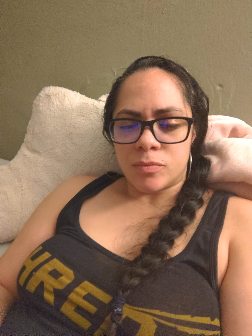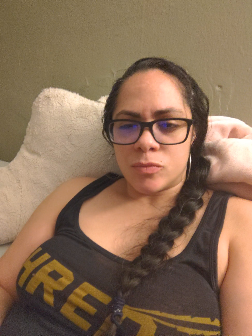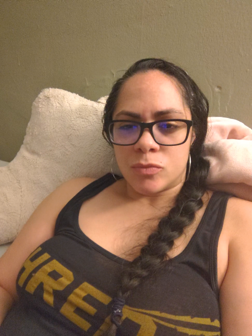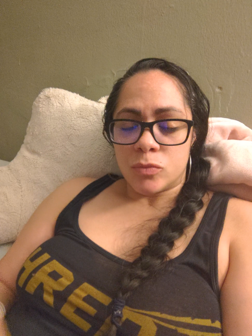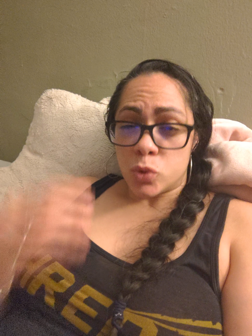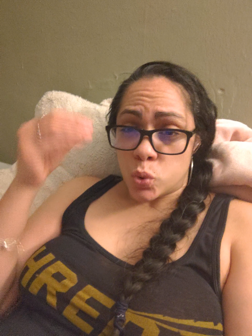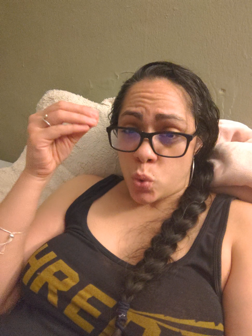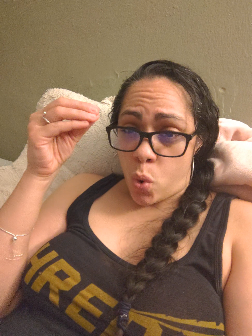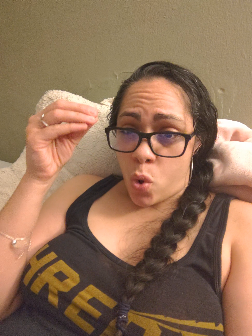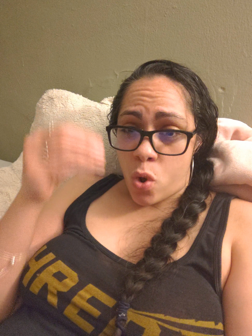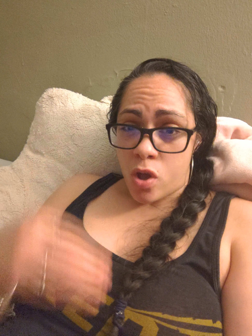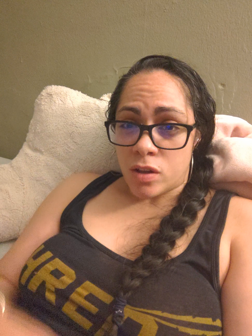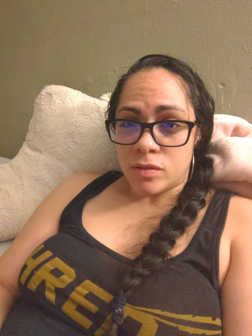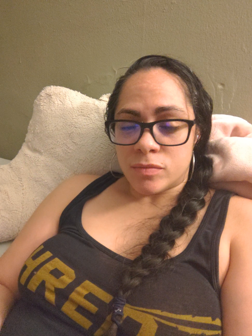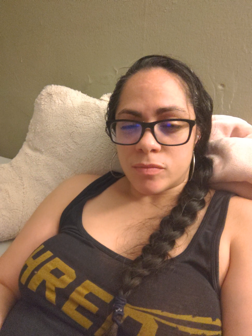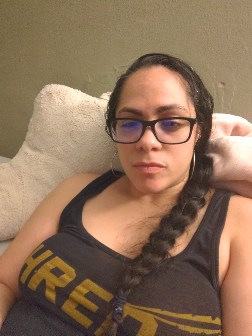store